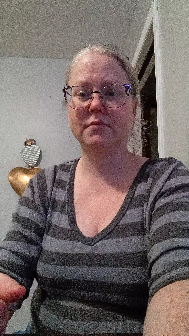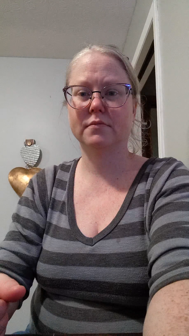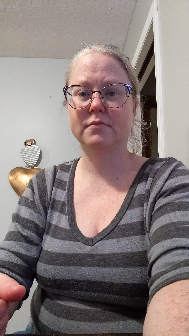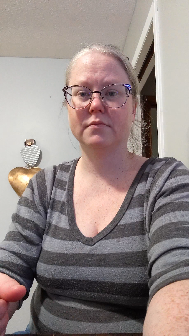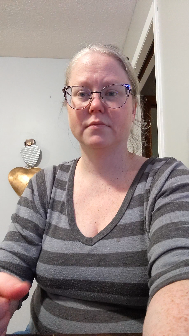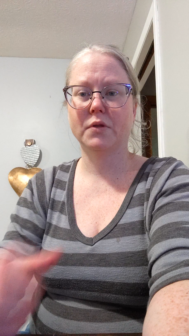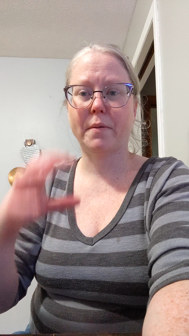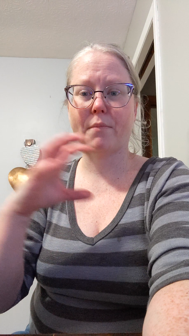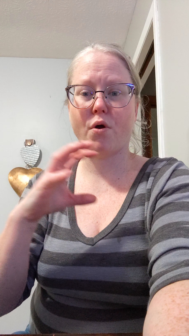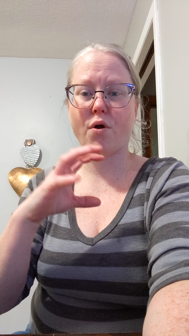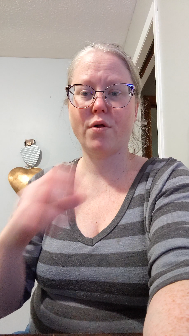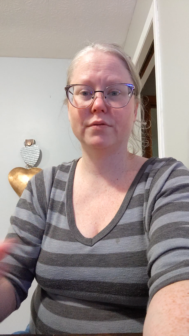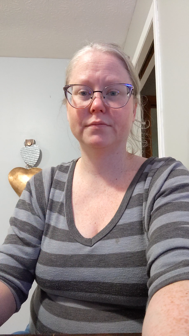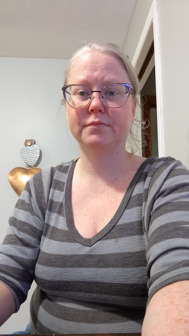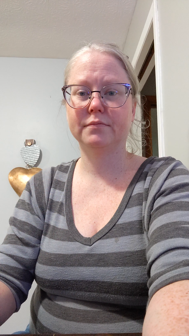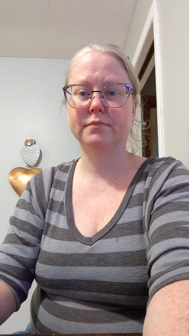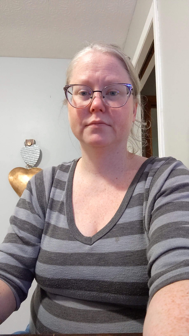ball